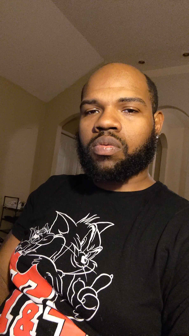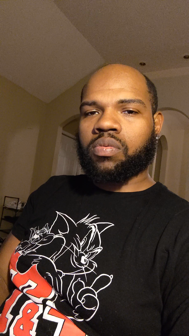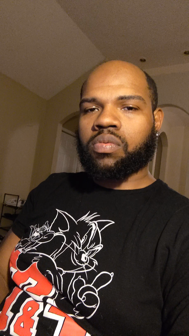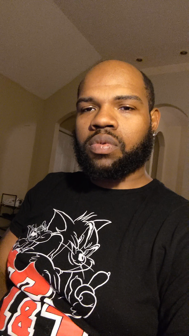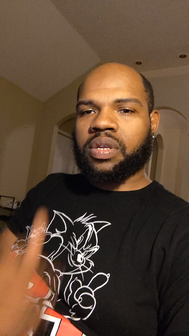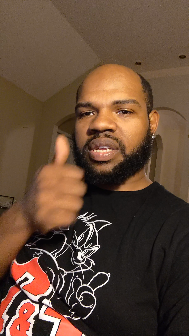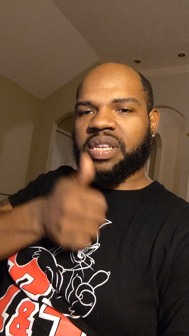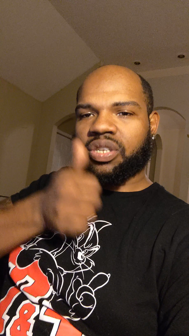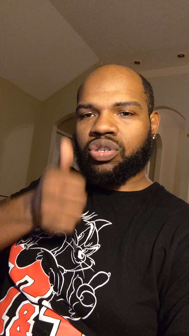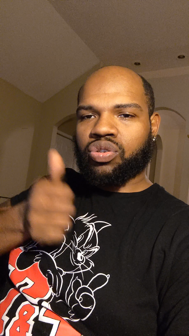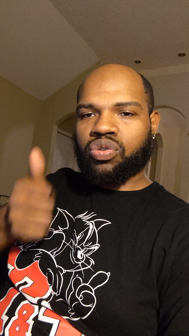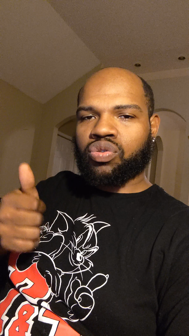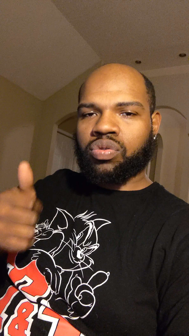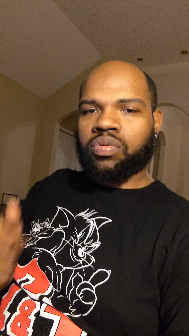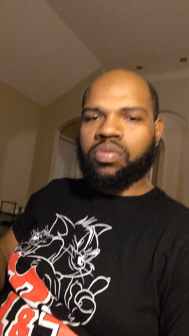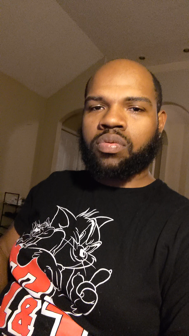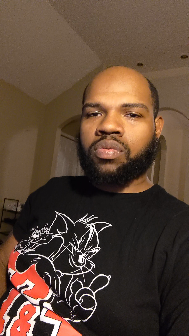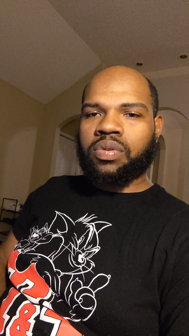each